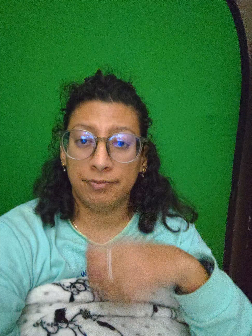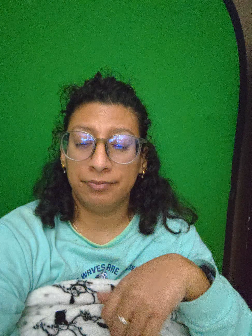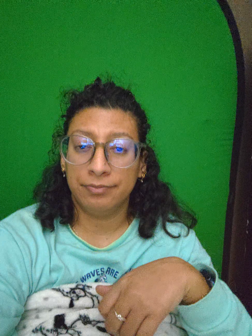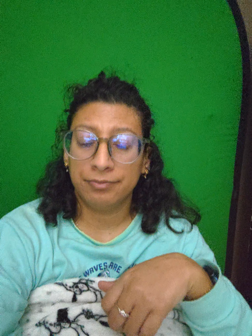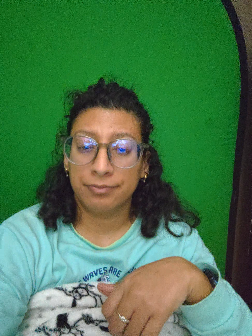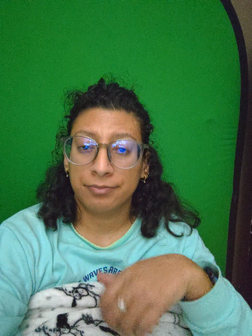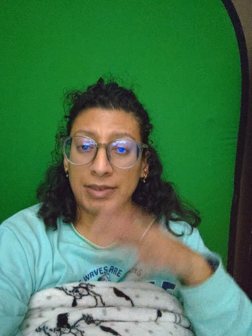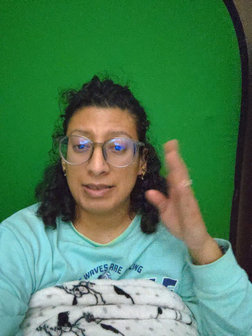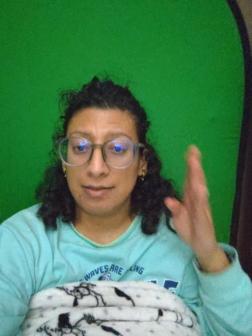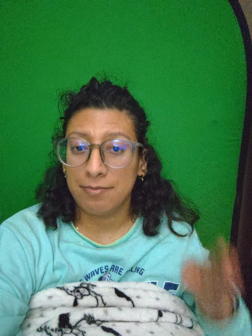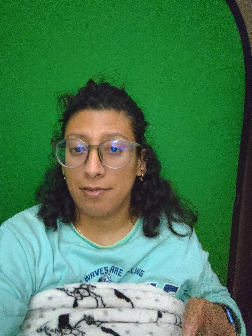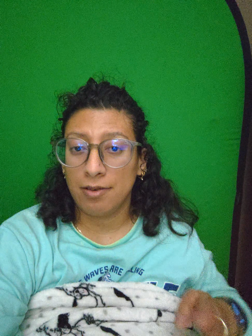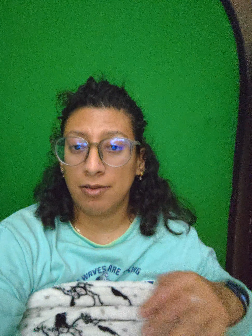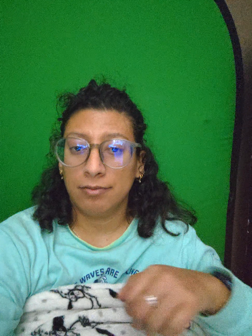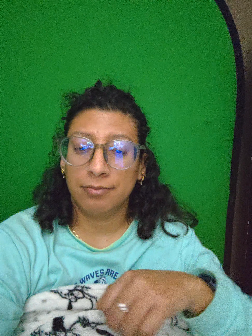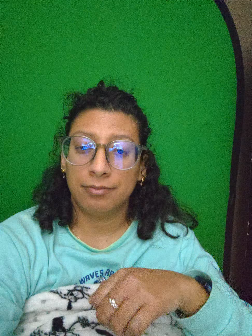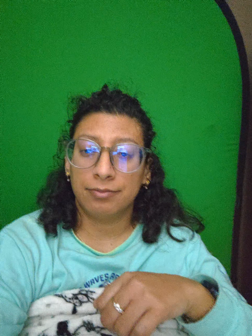beside